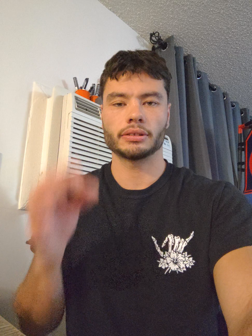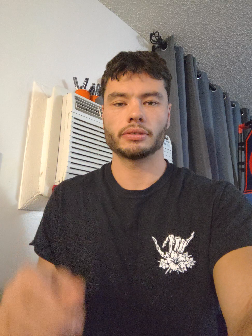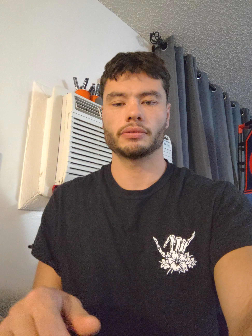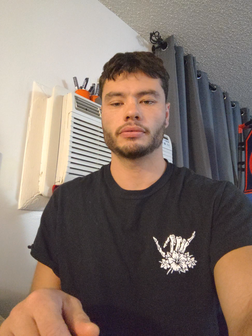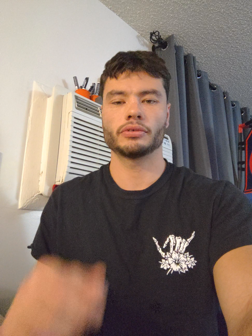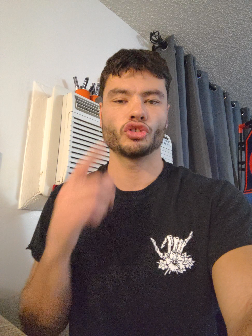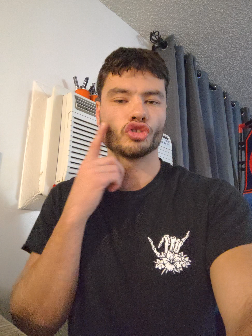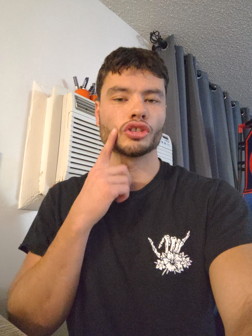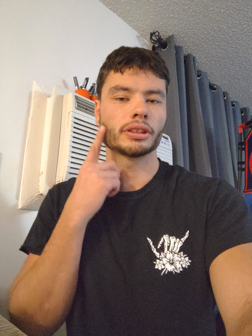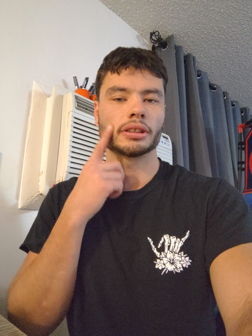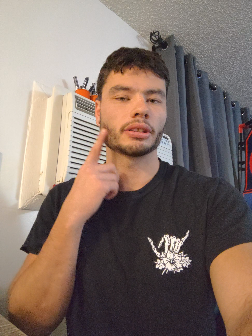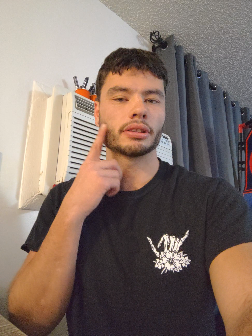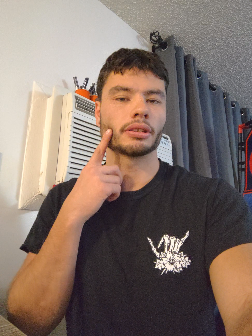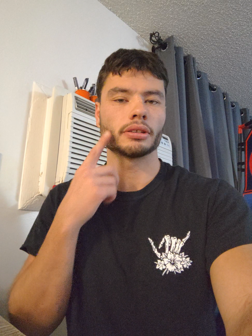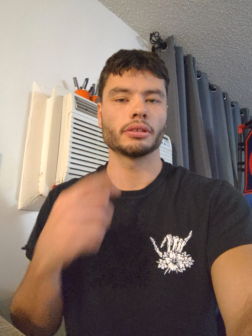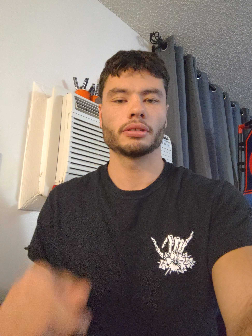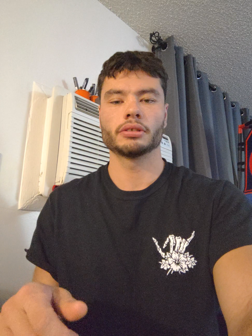cheek